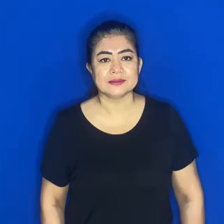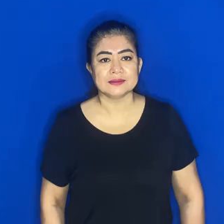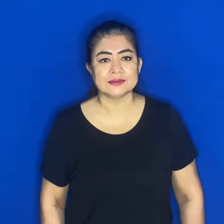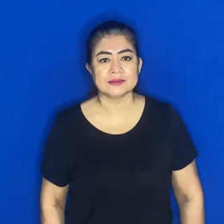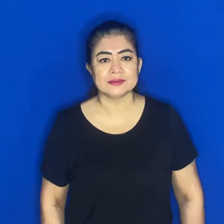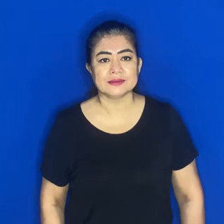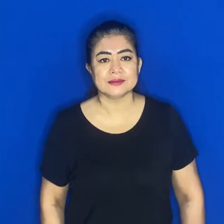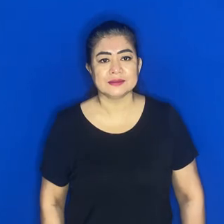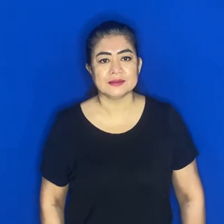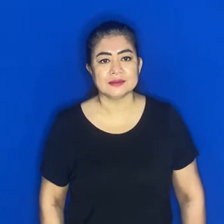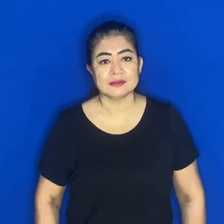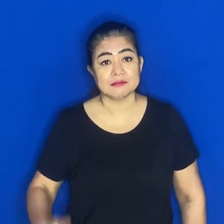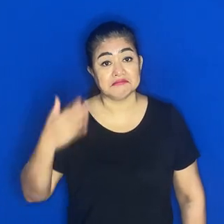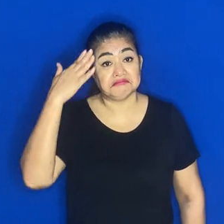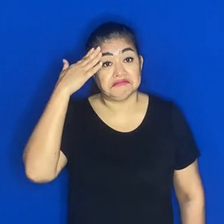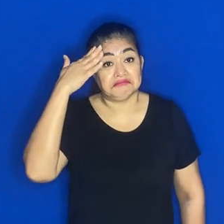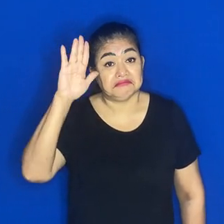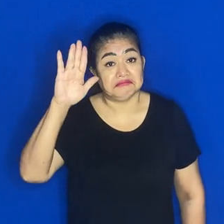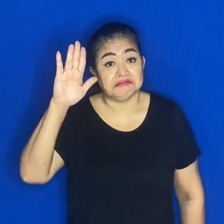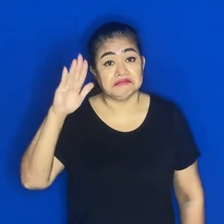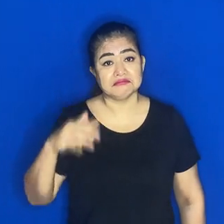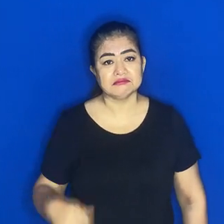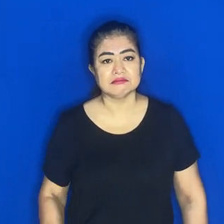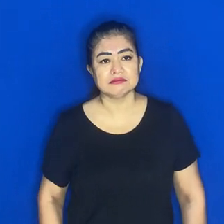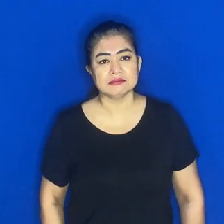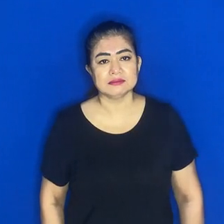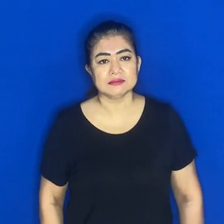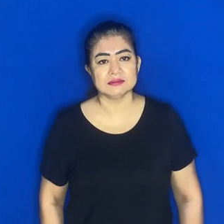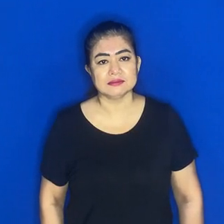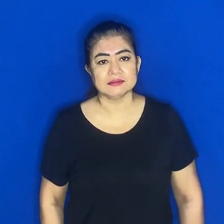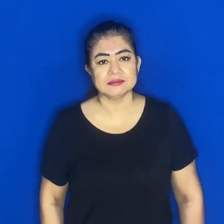don’t know